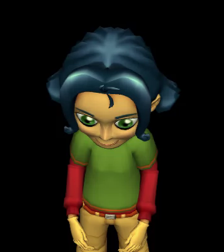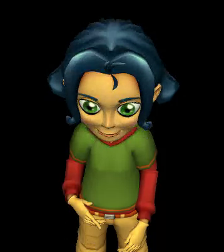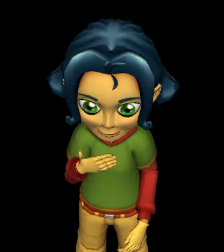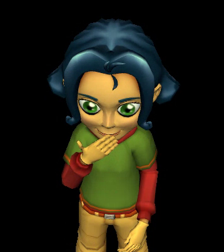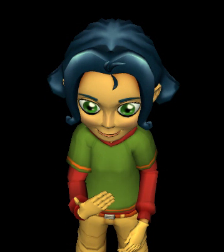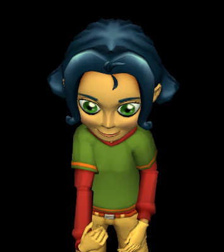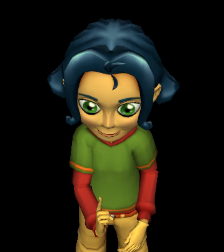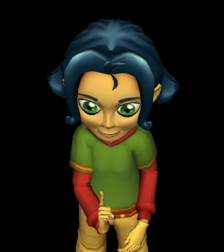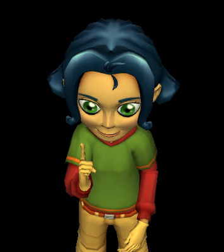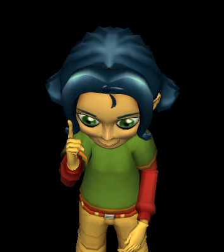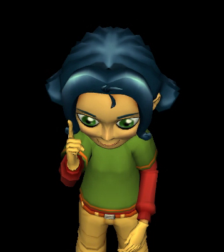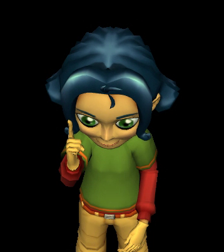الحمدلله